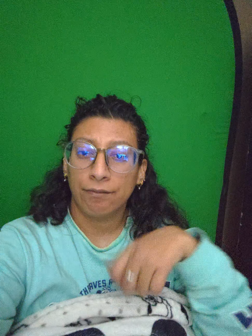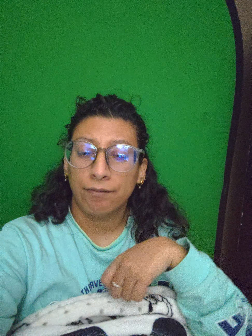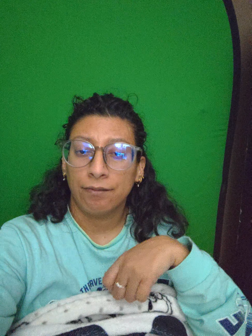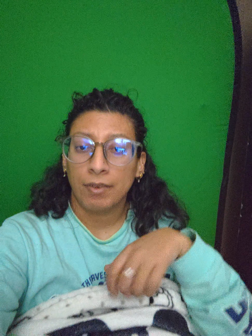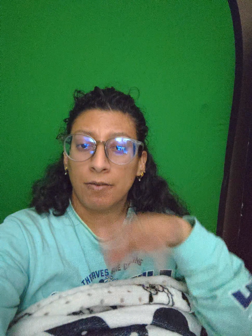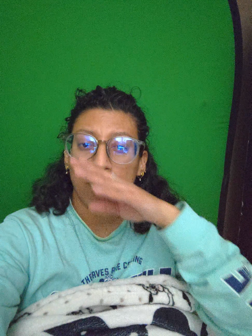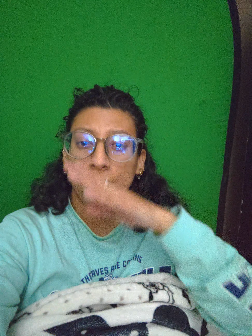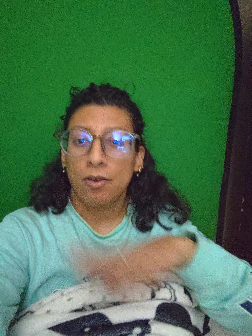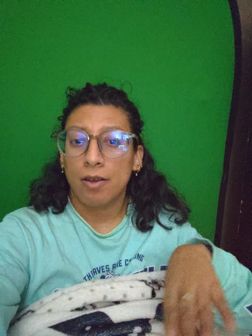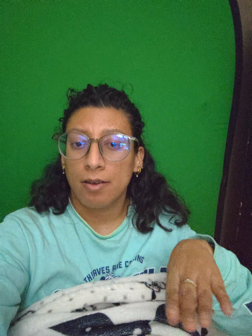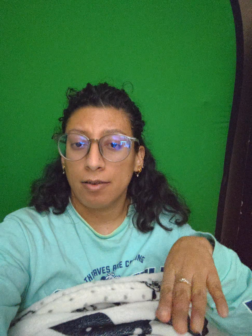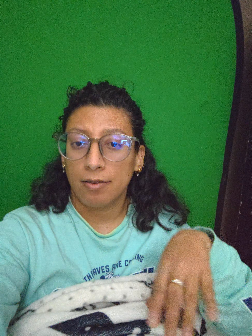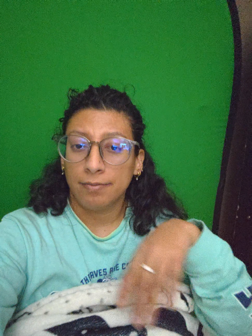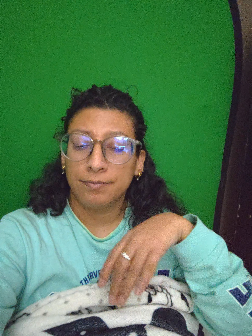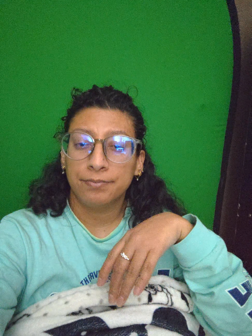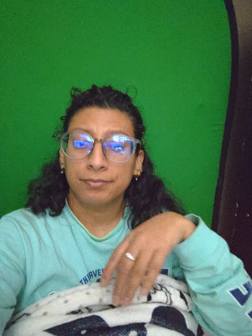quiet